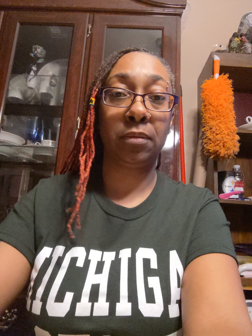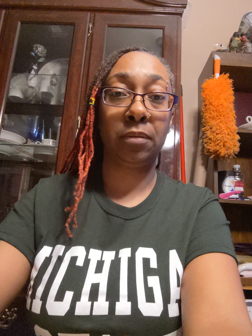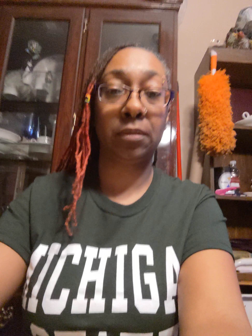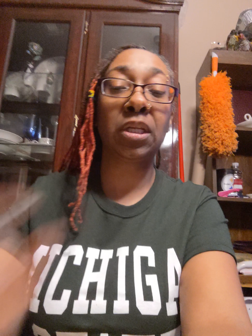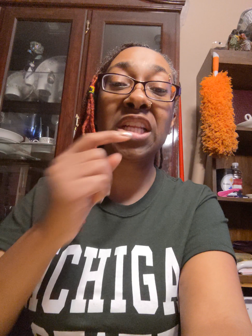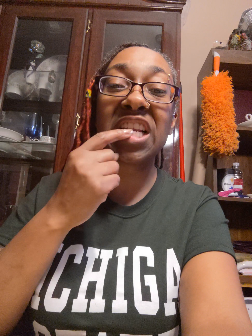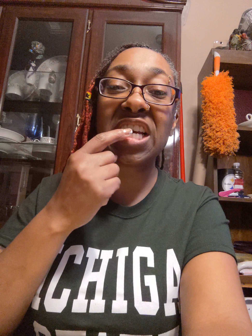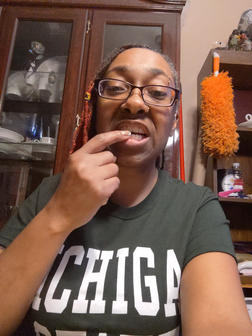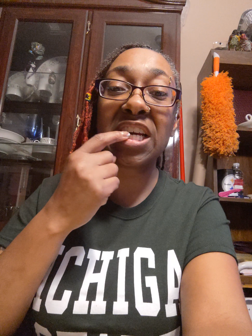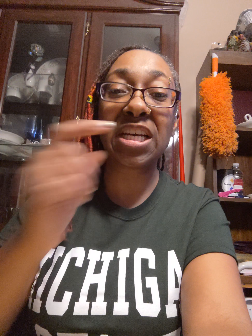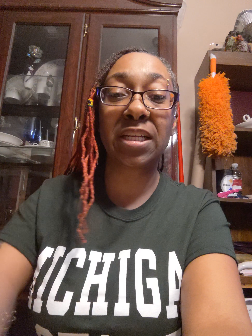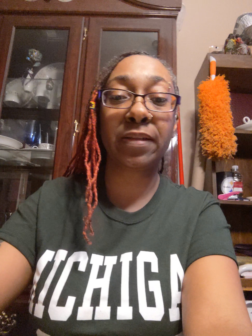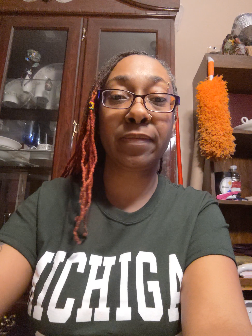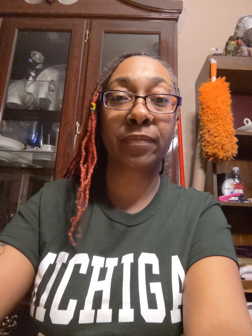tooth